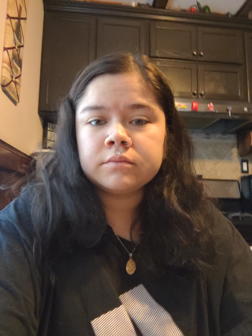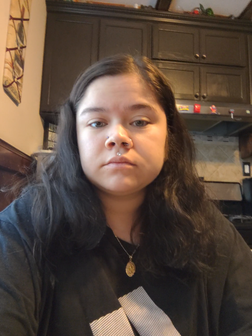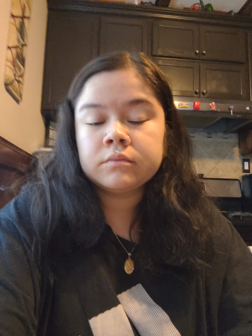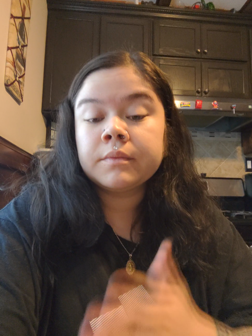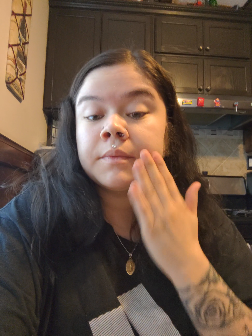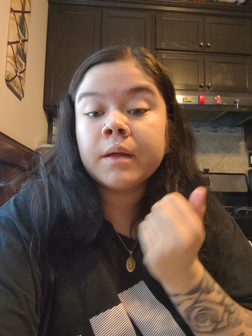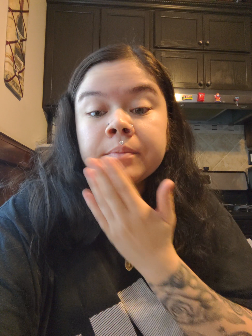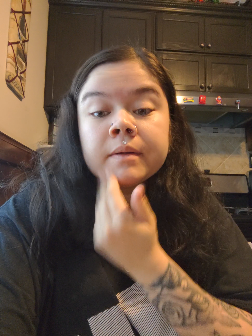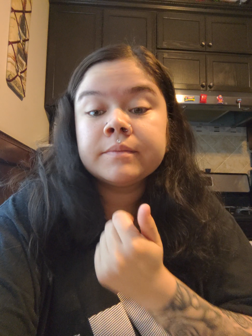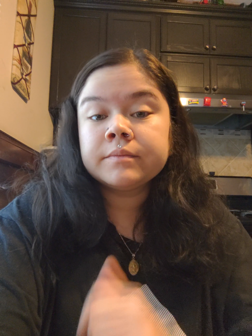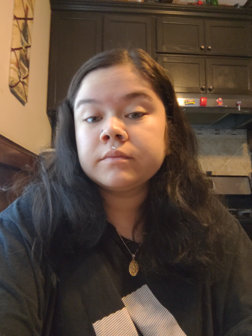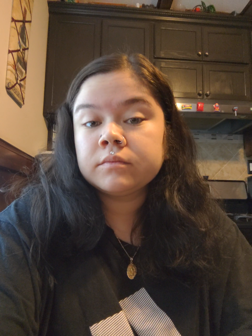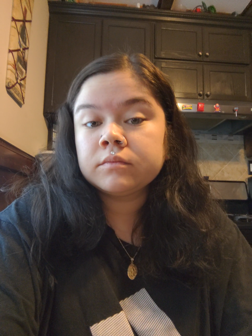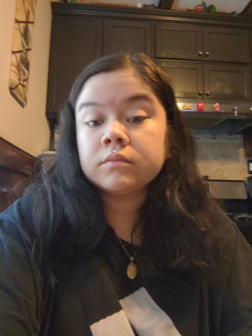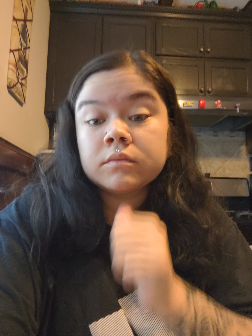napkin